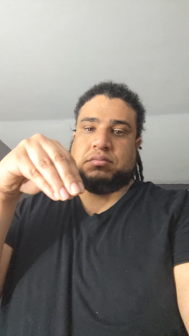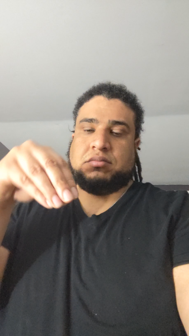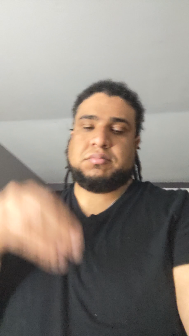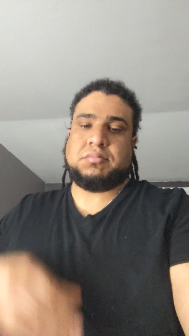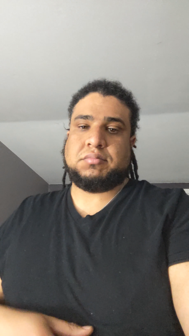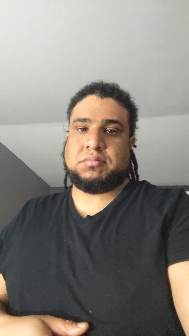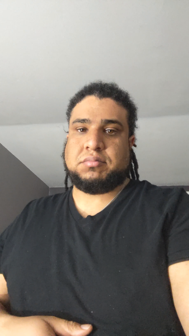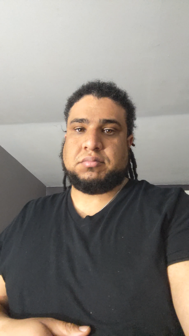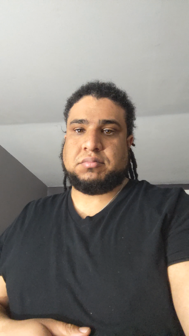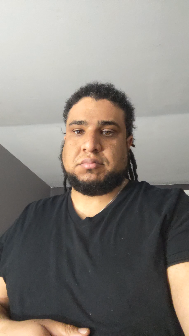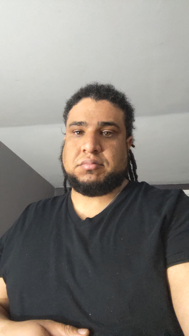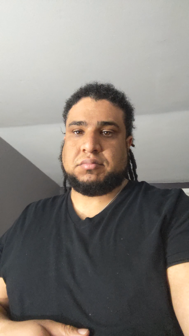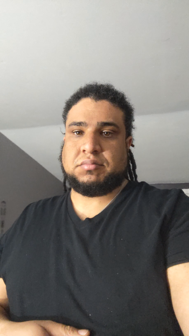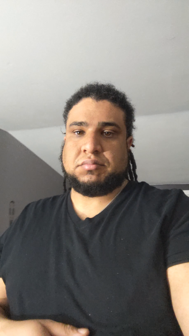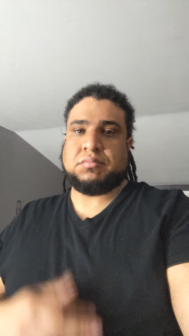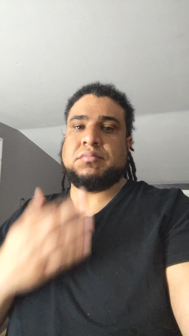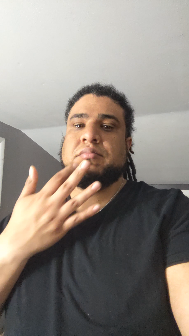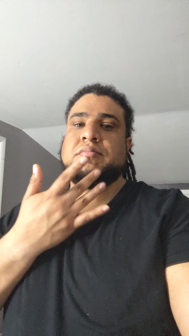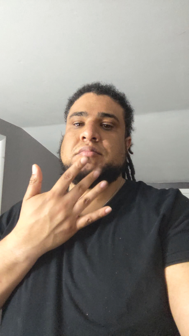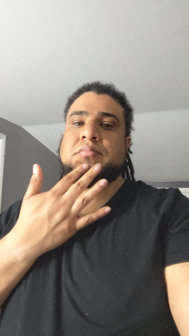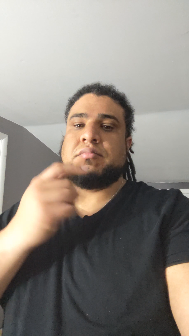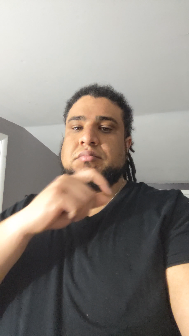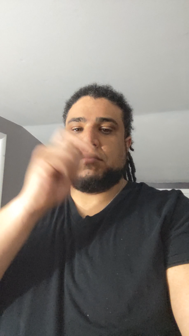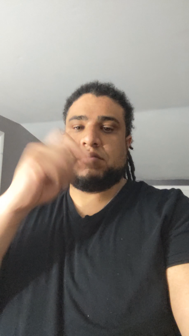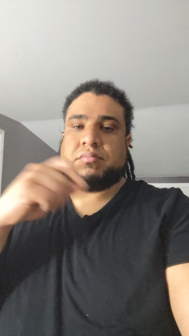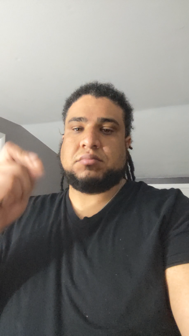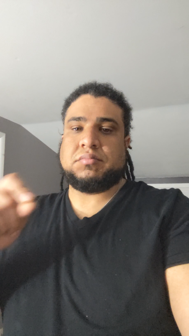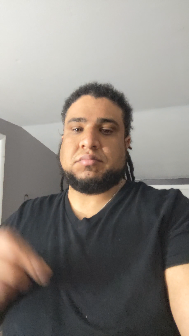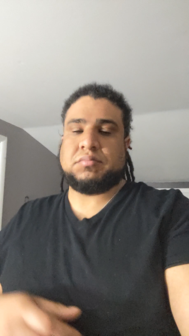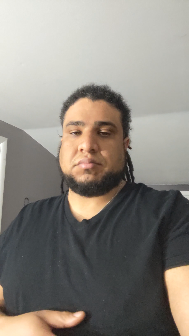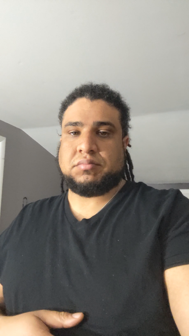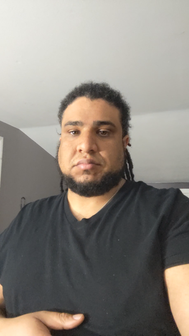crayon